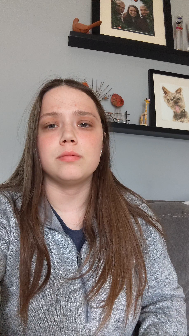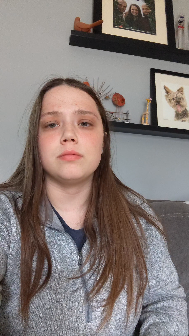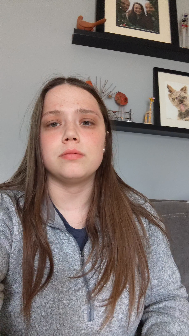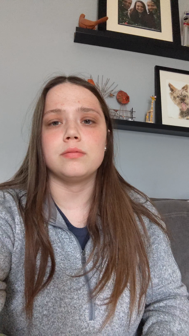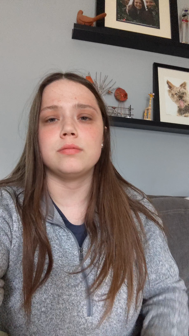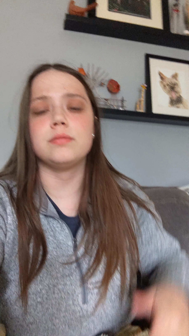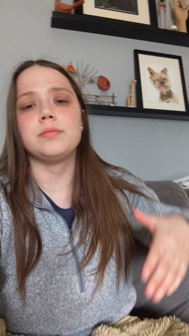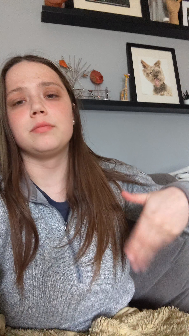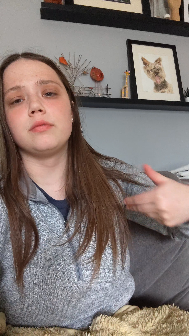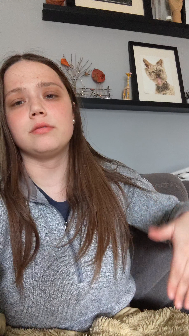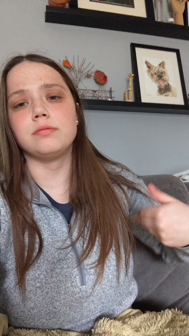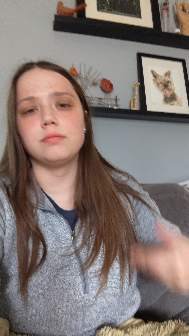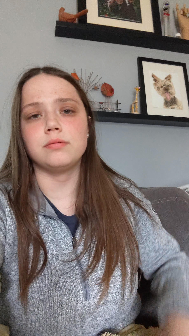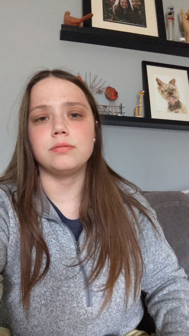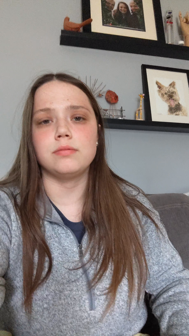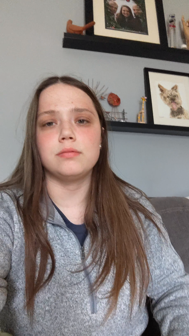pants